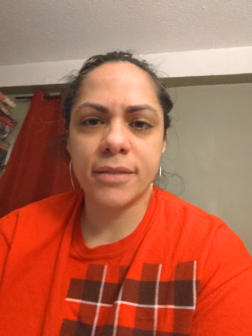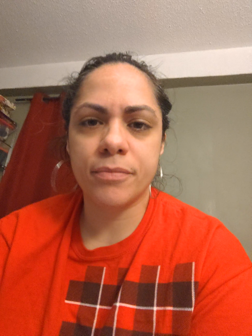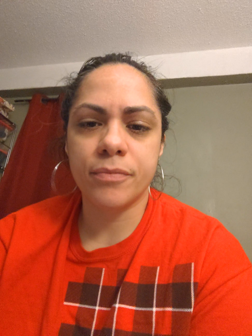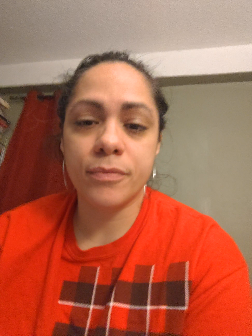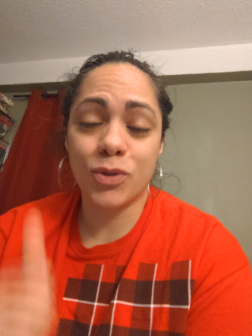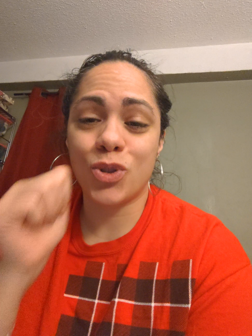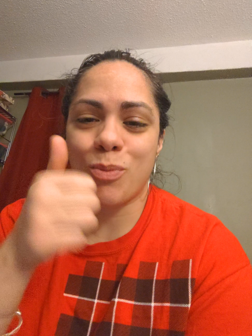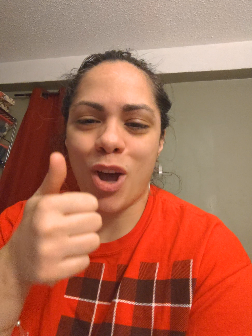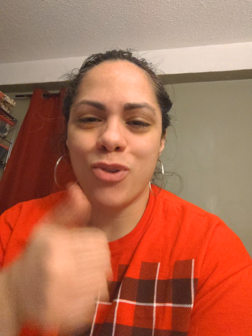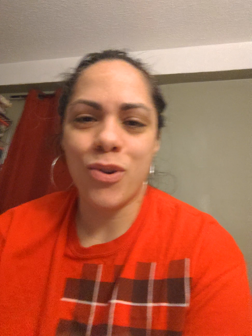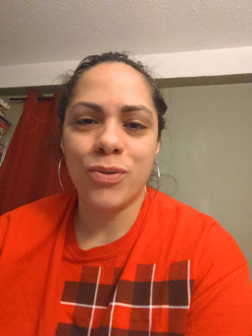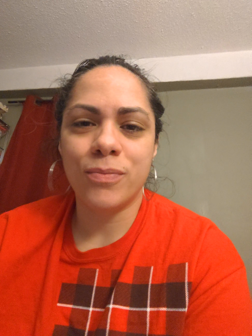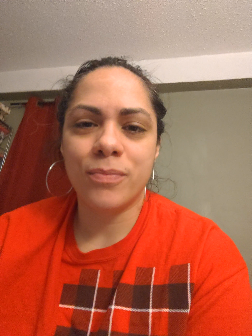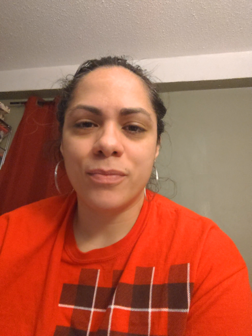tomorrow